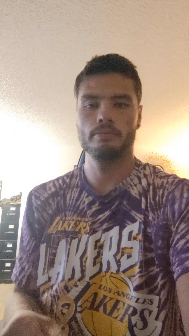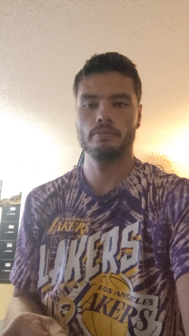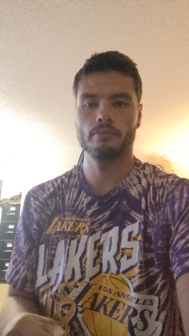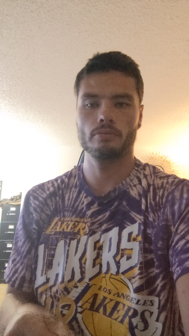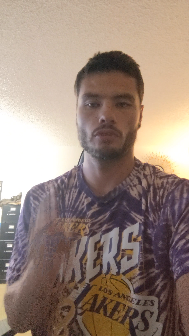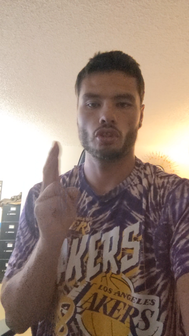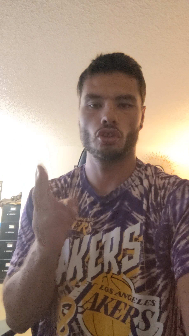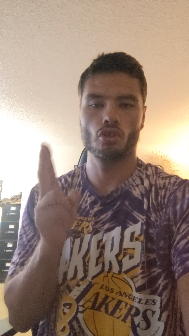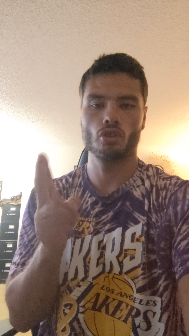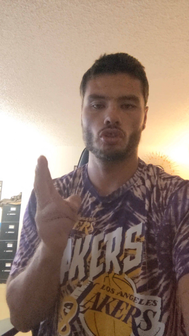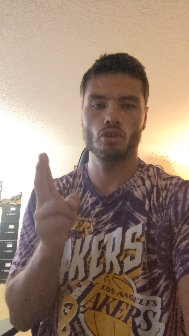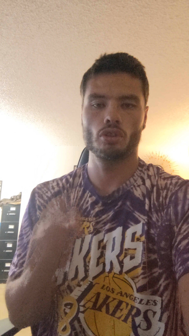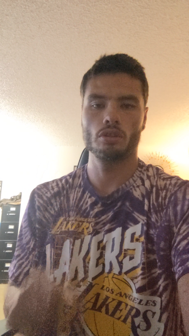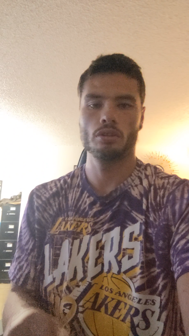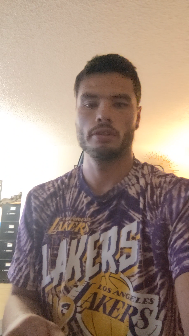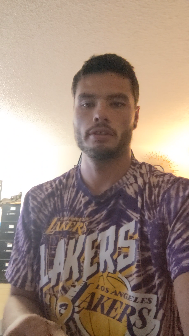hurry